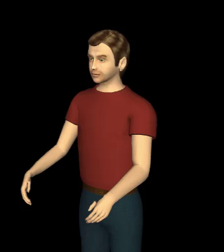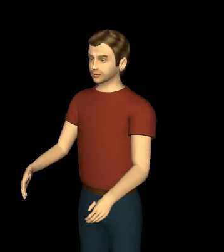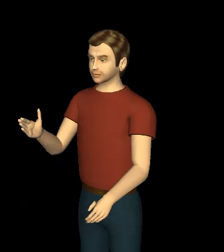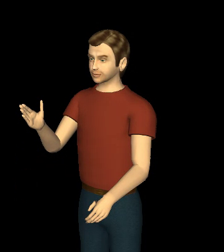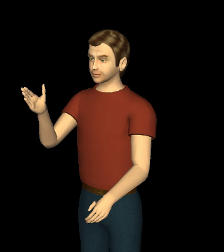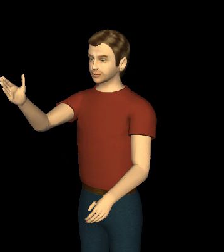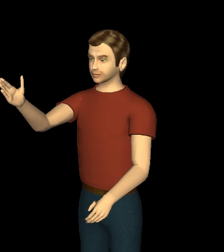مستقبل